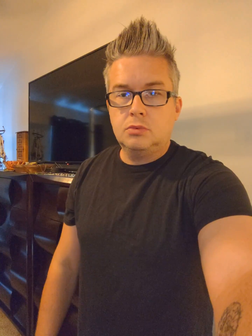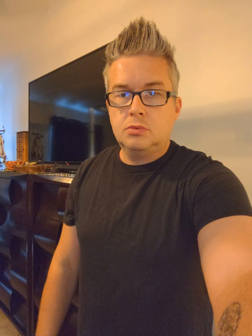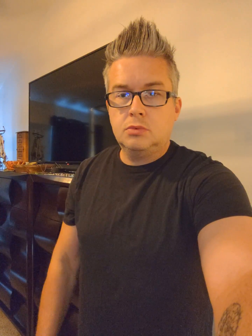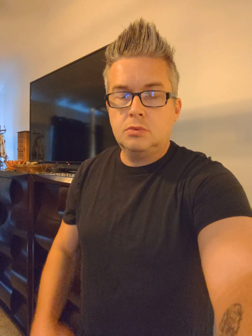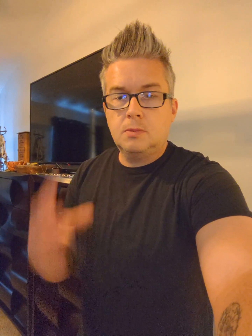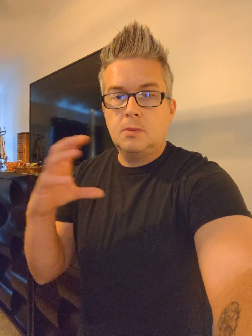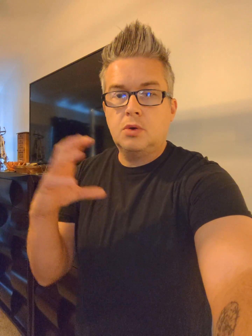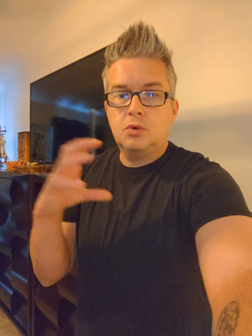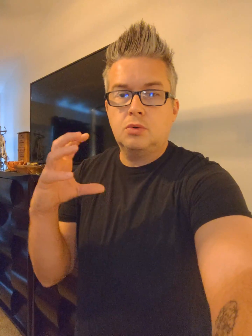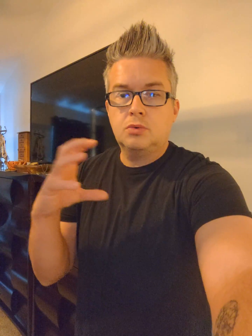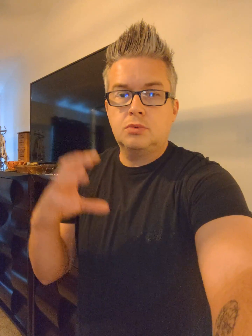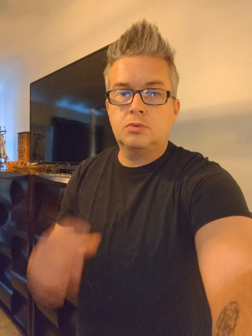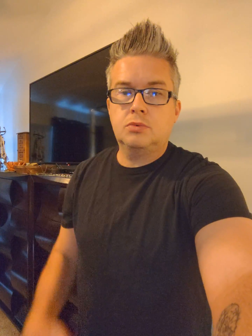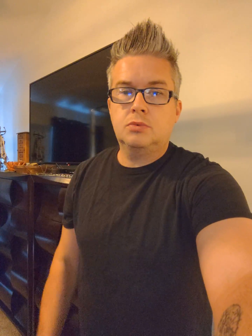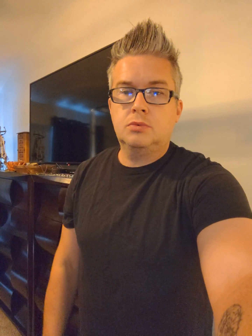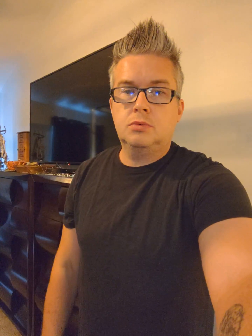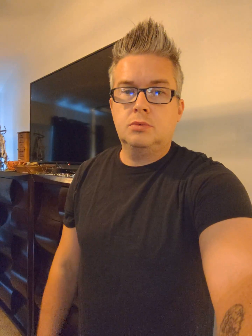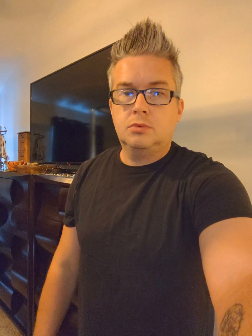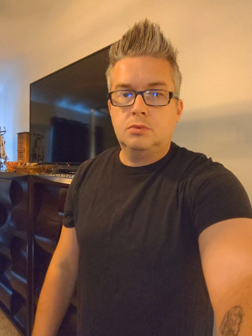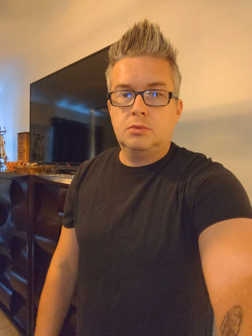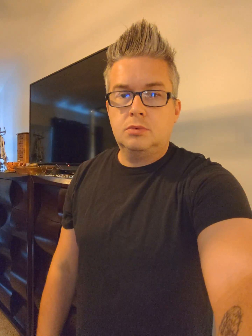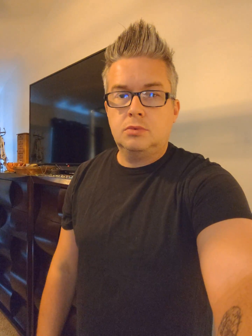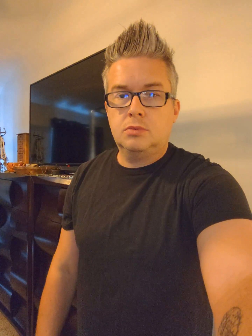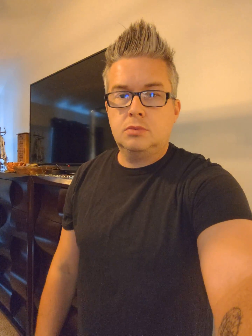ball